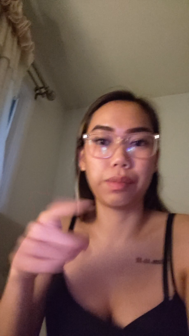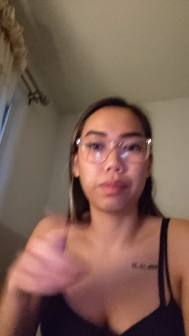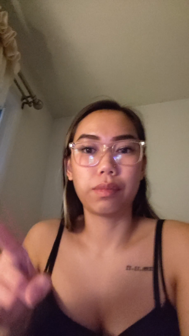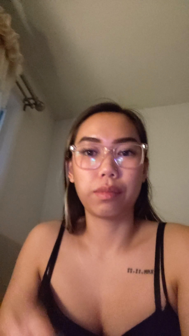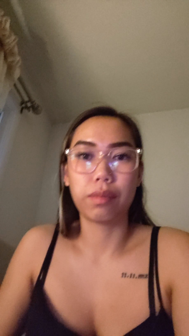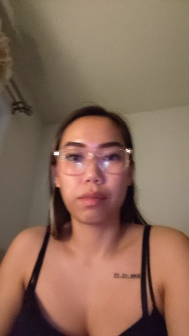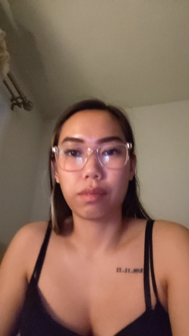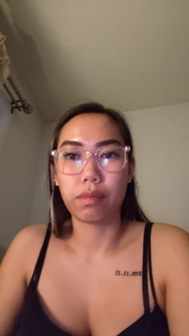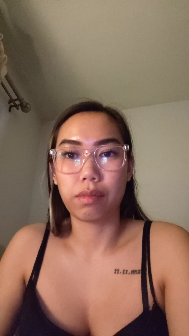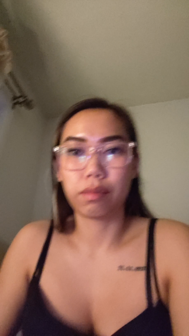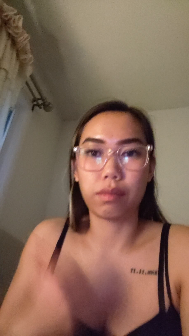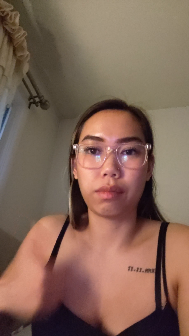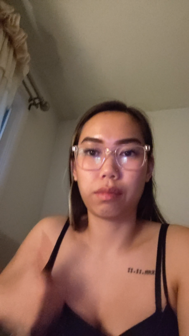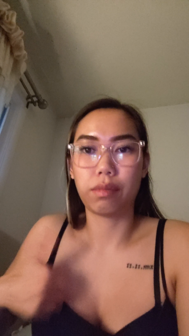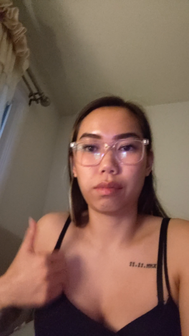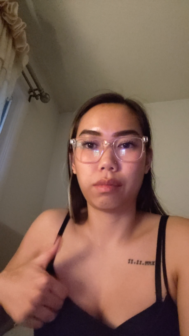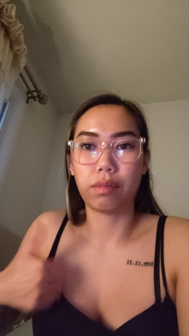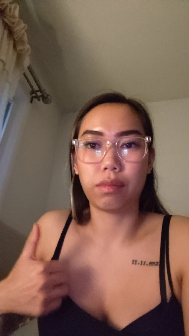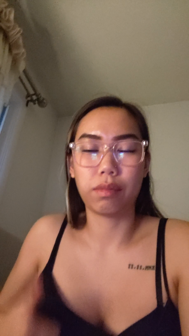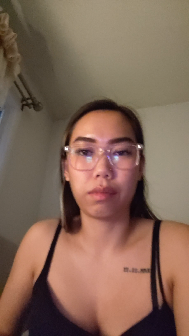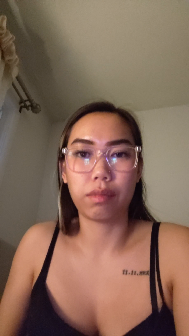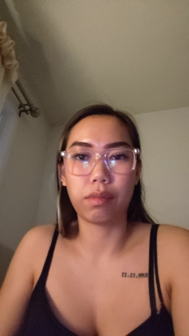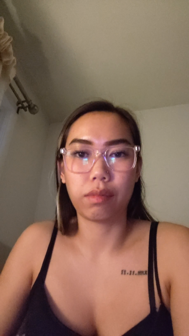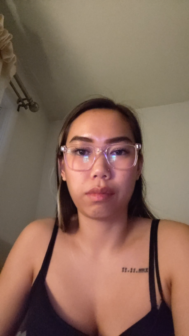bathtub